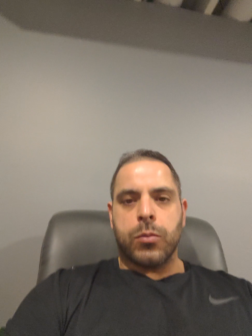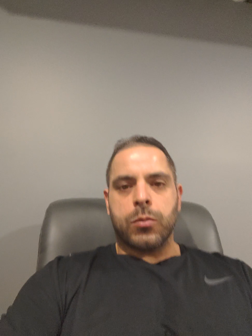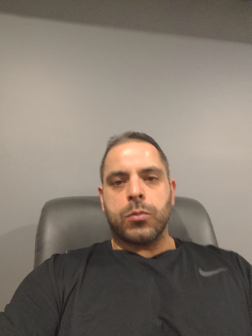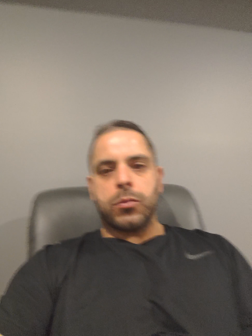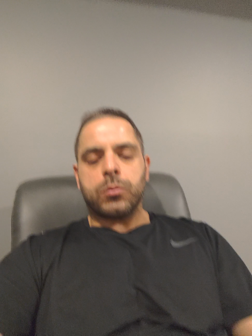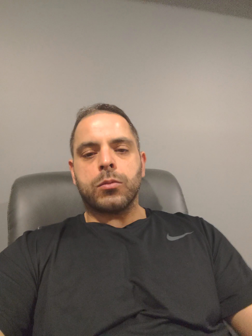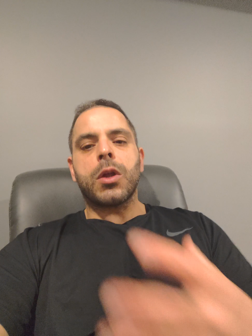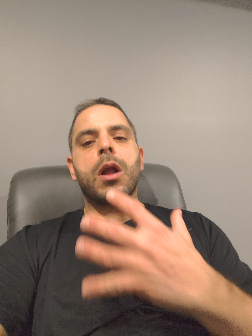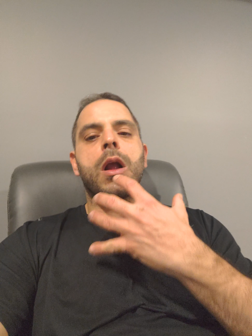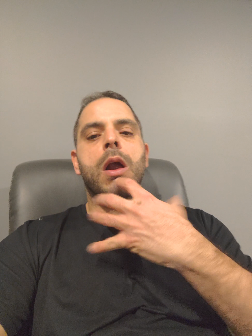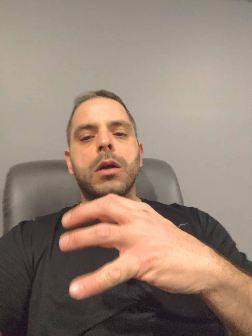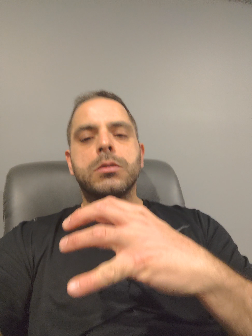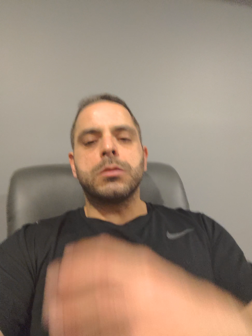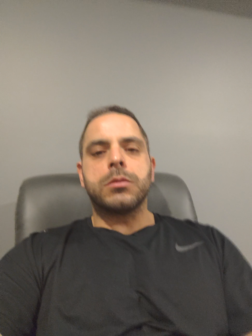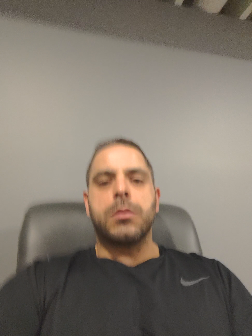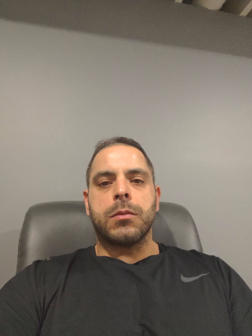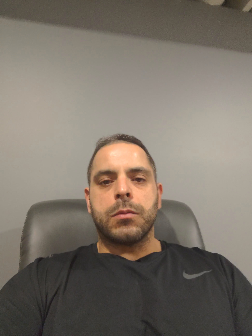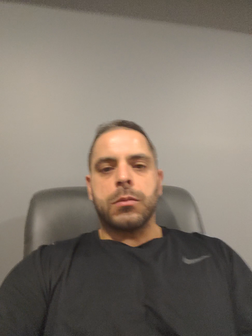hot